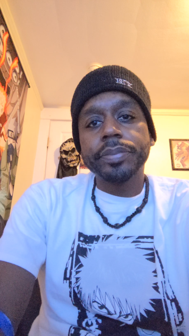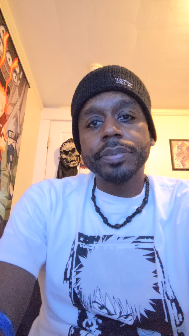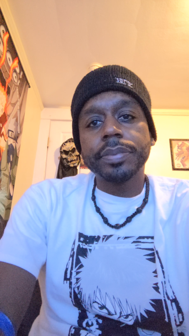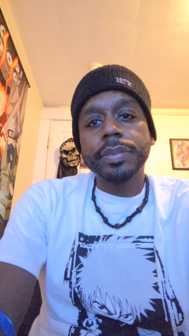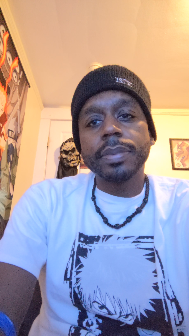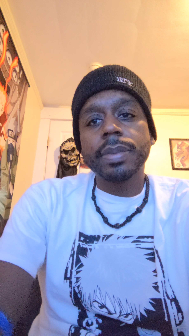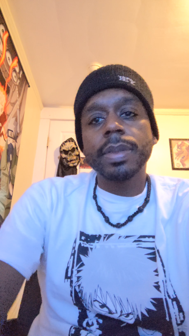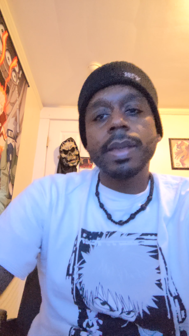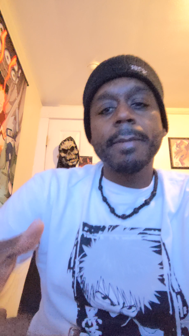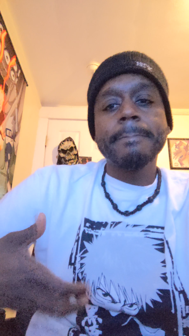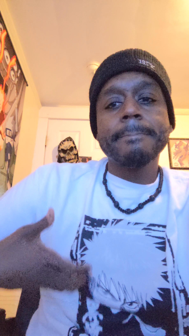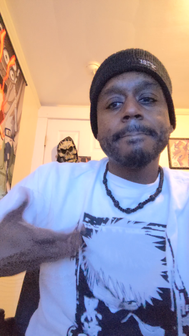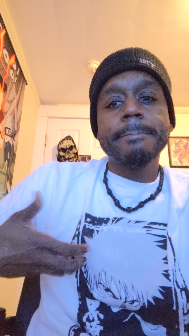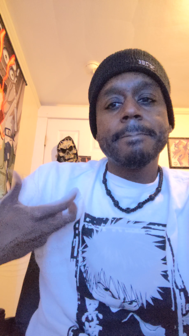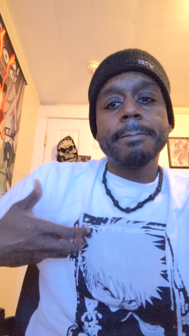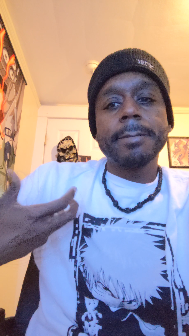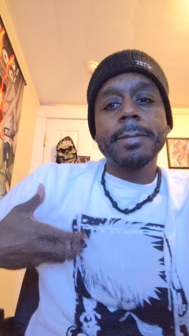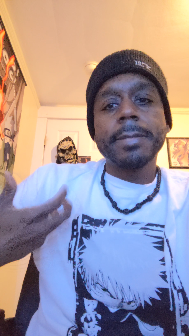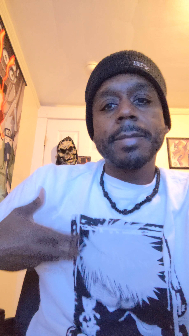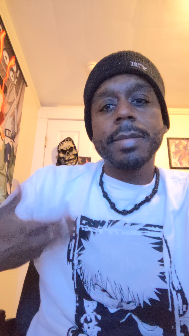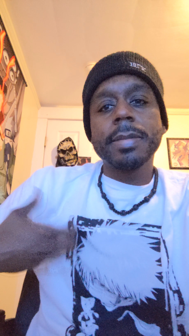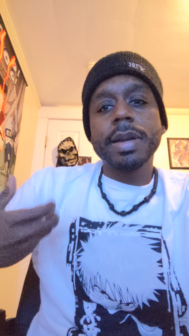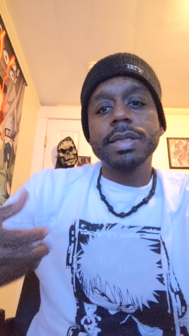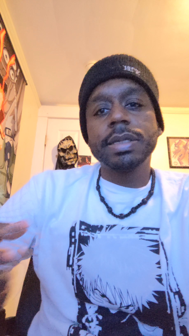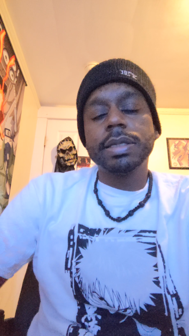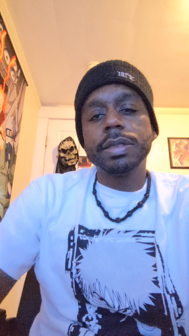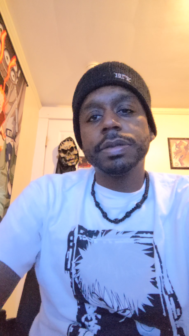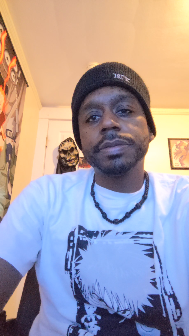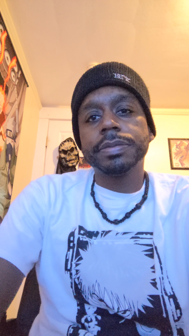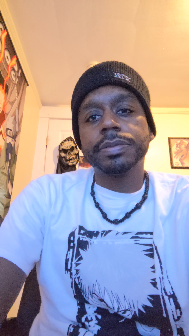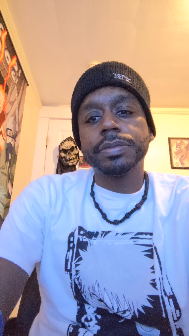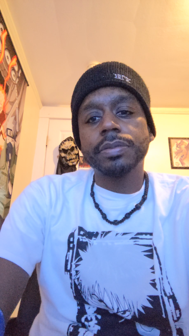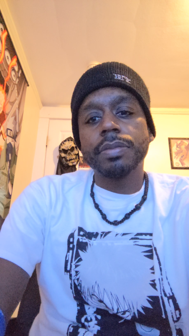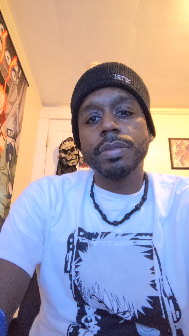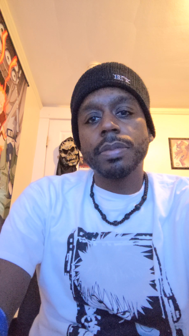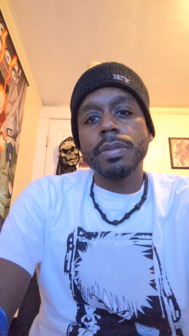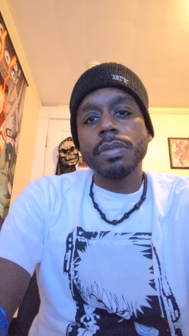monkey